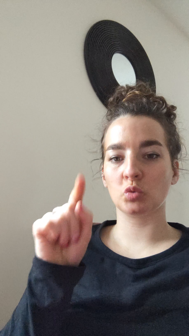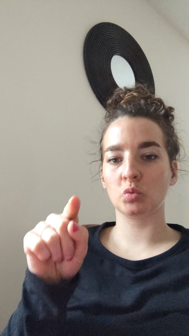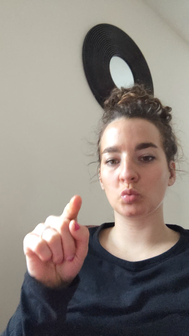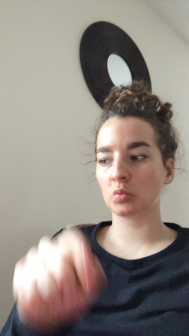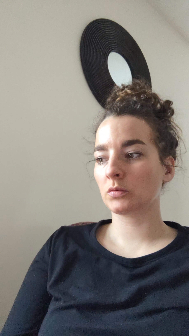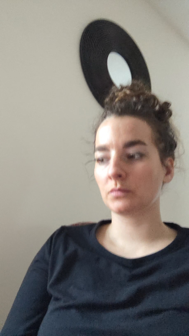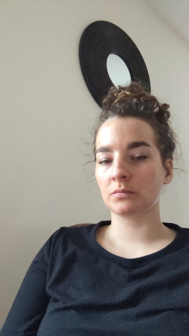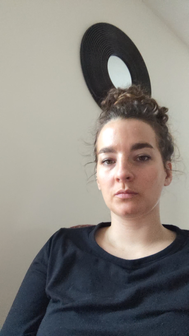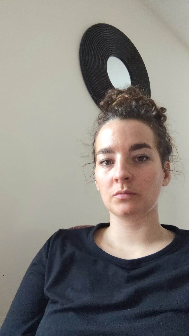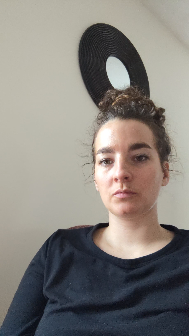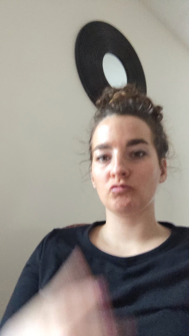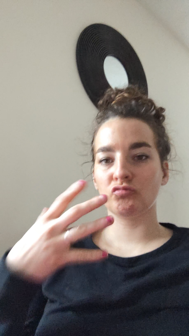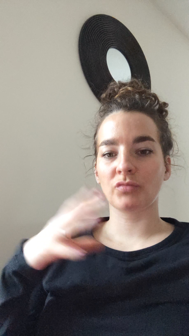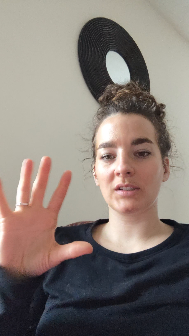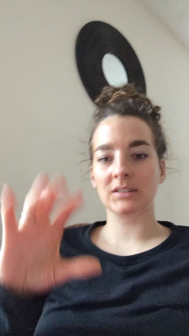dress